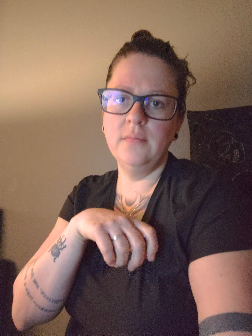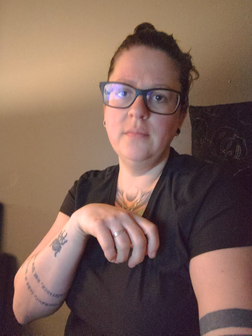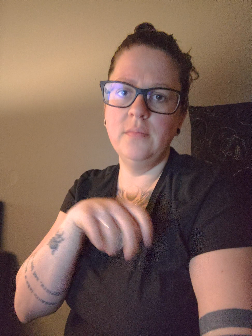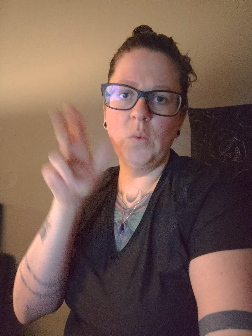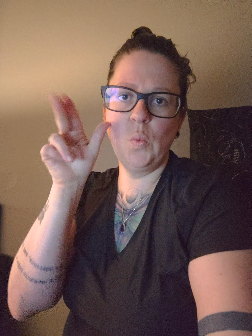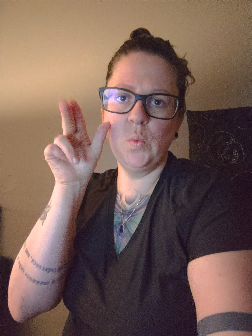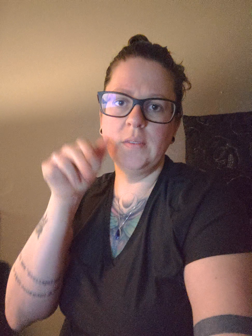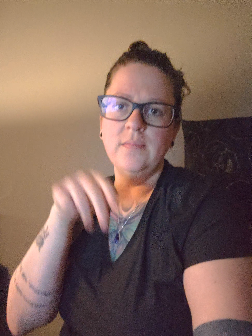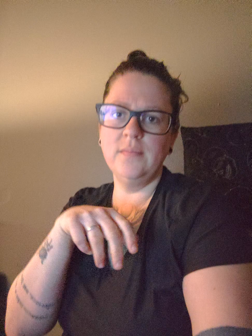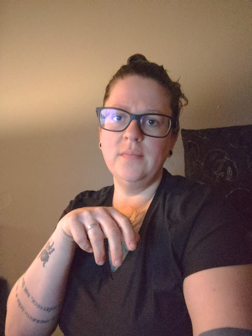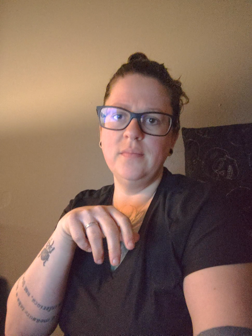horse